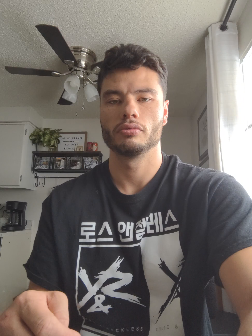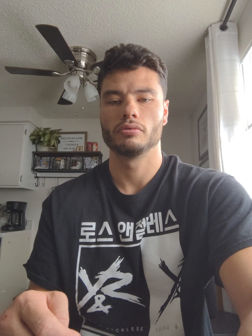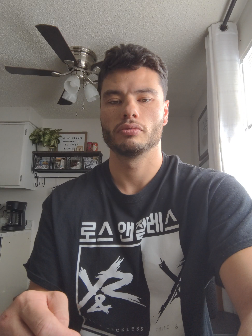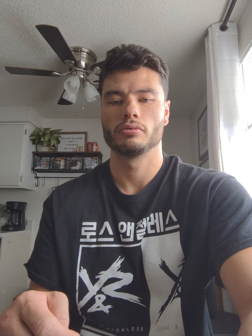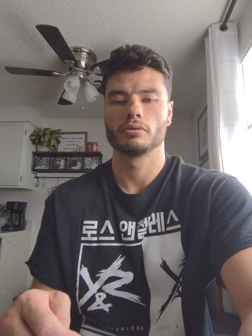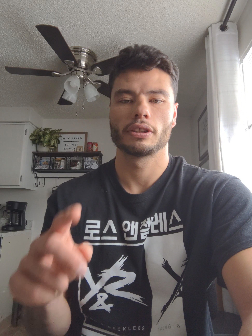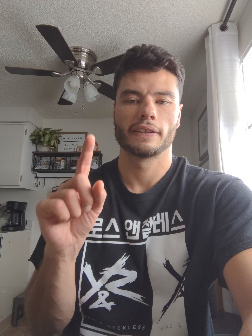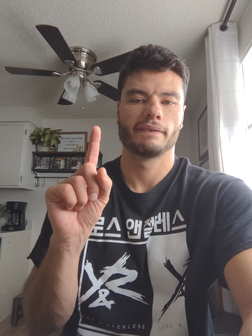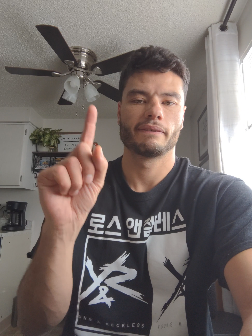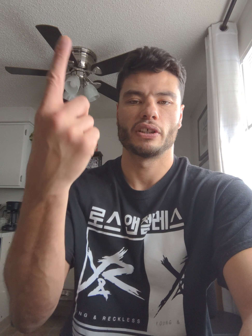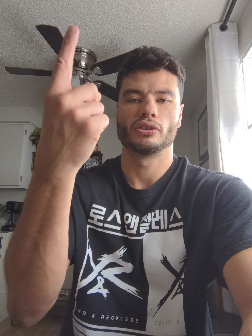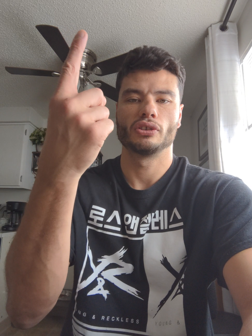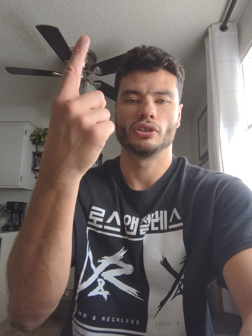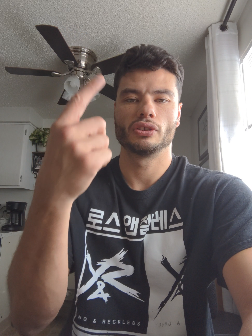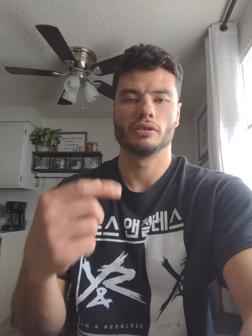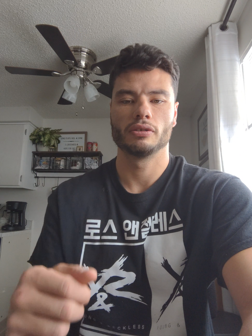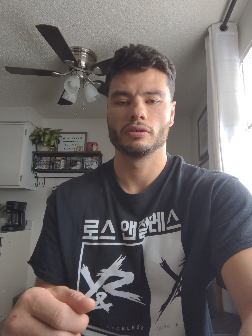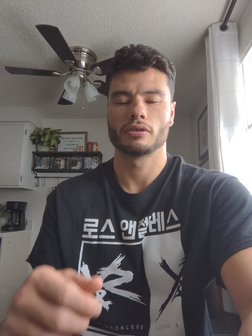first